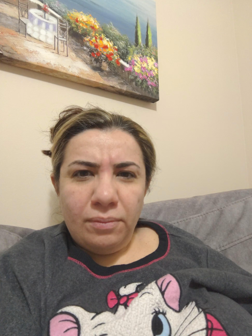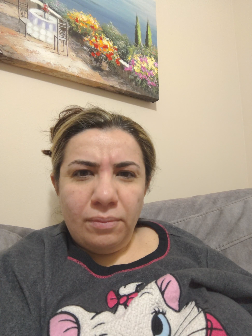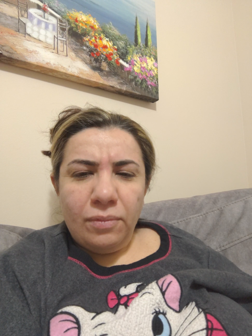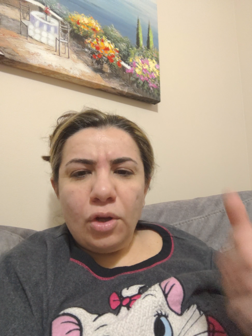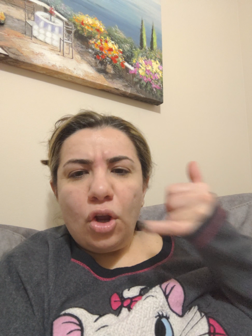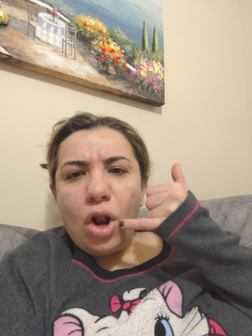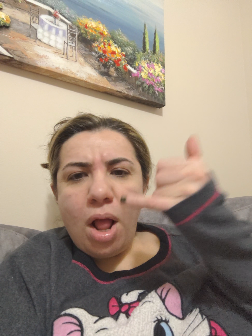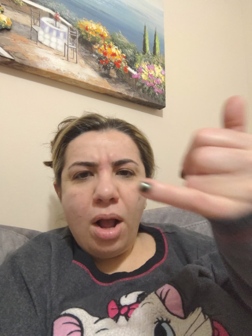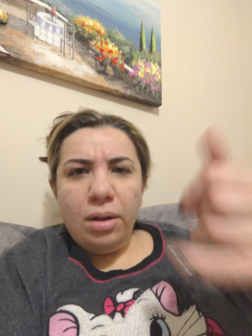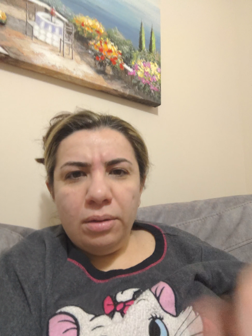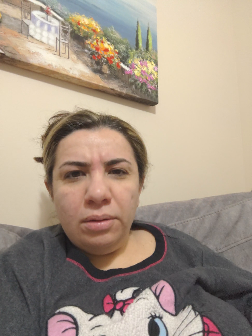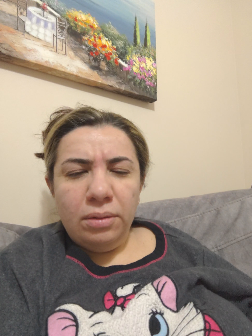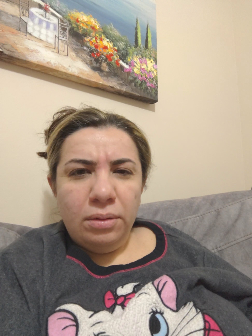call on the phone